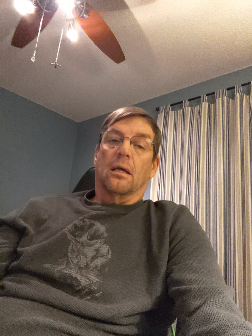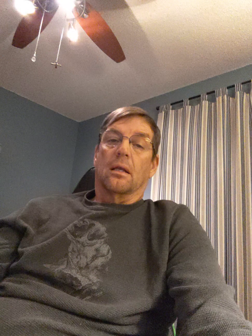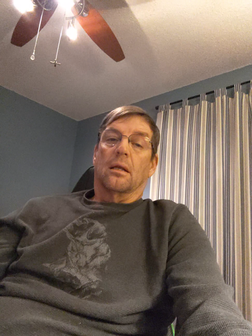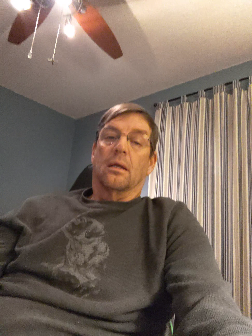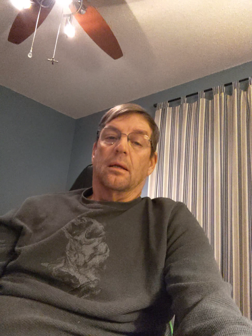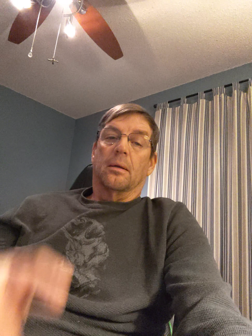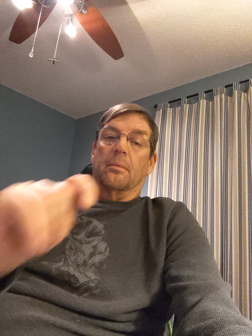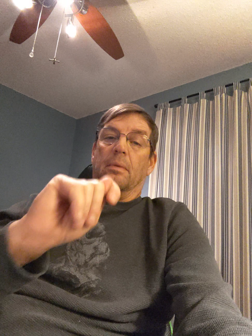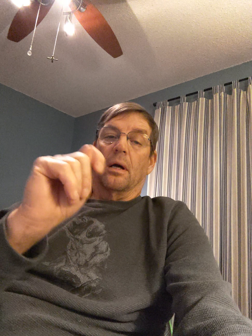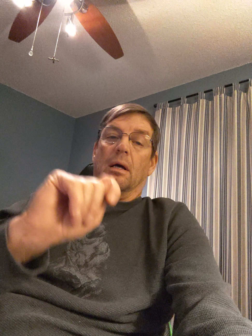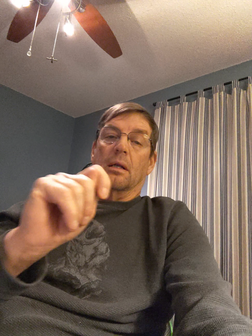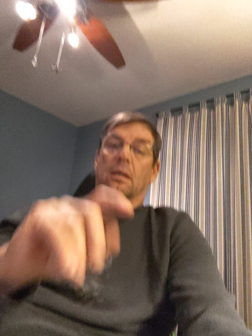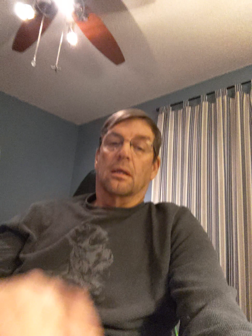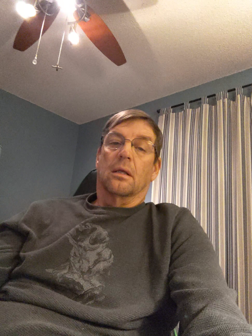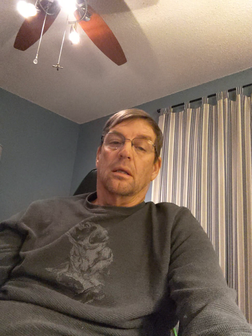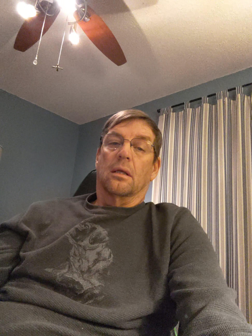potty